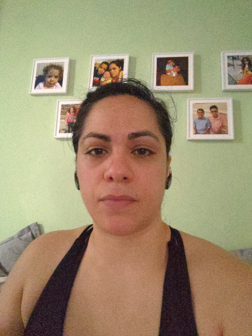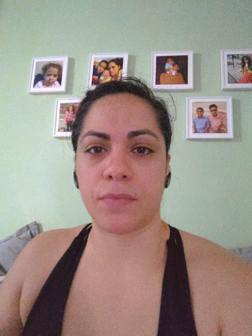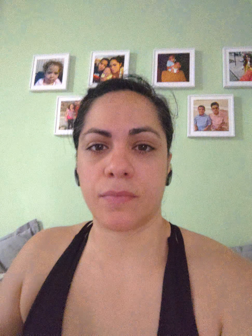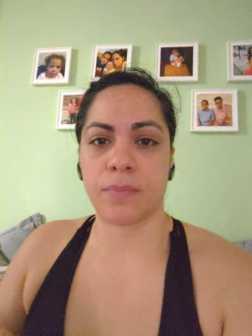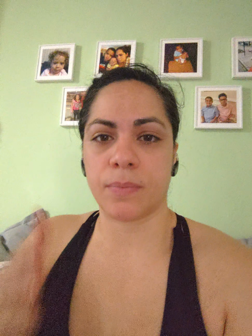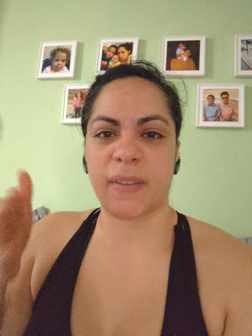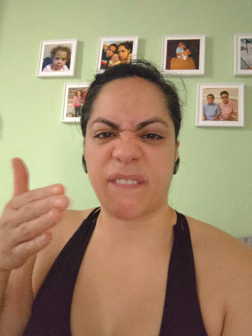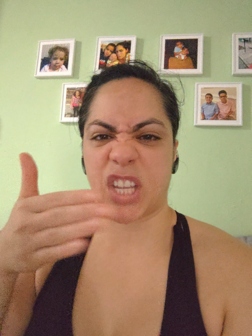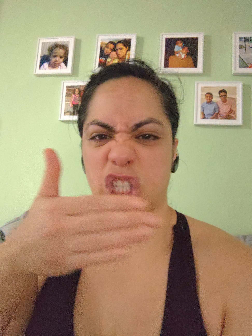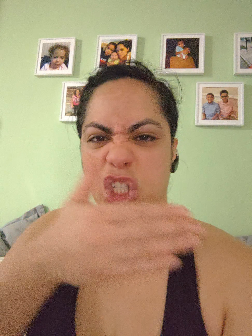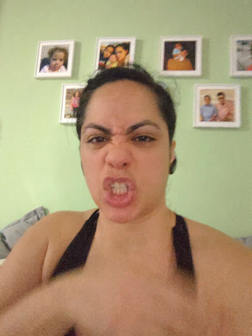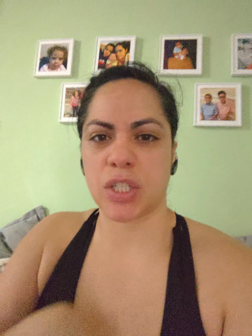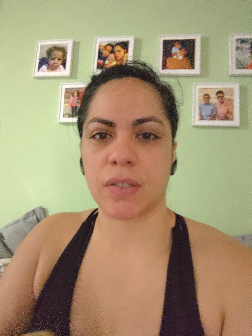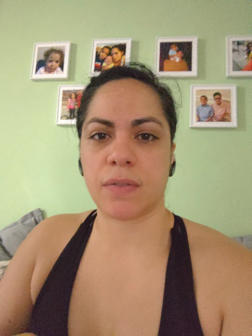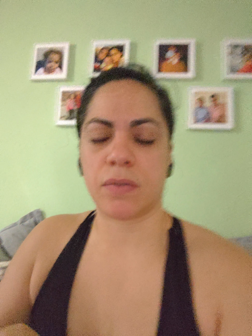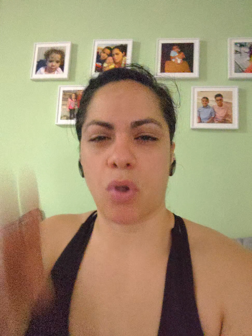fish